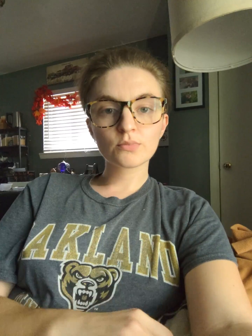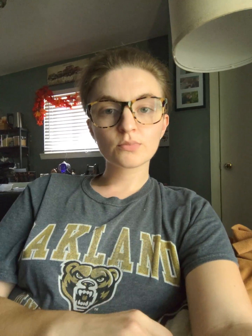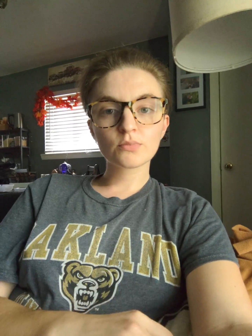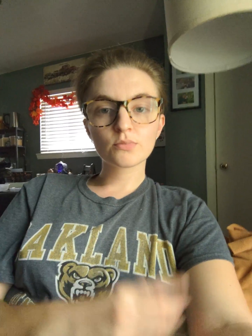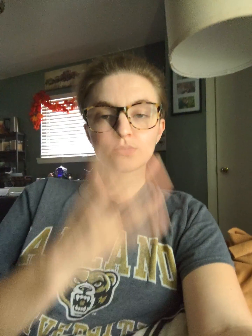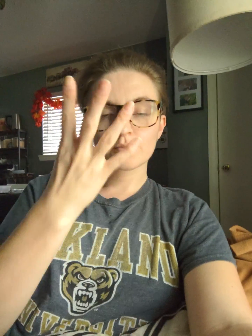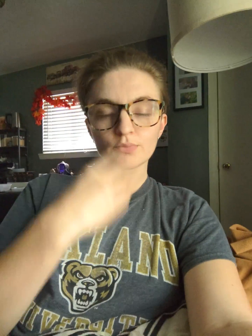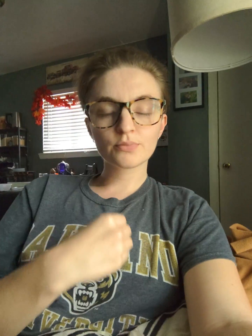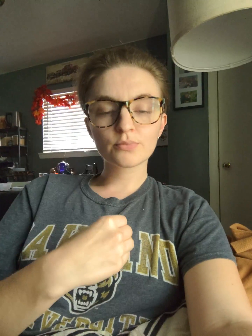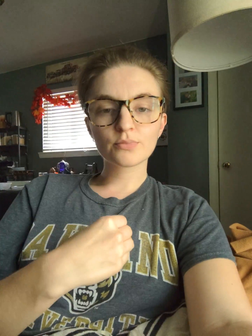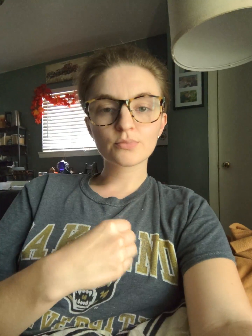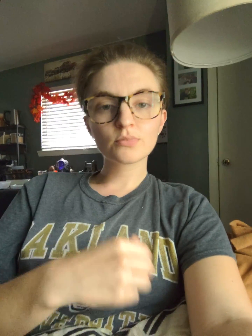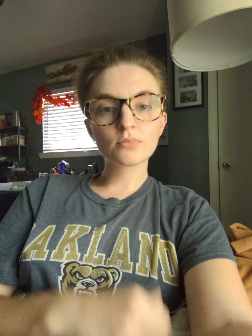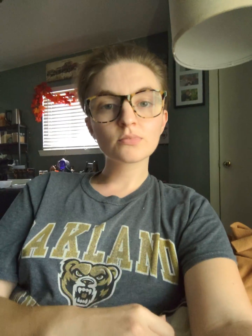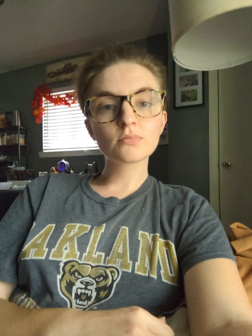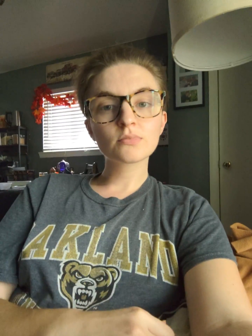asleep